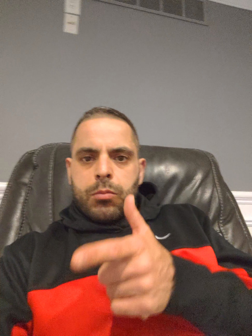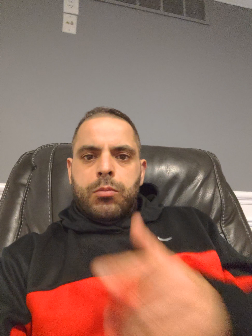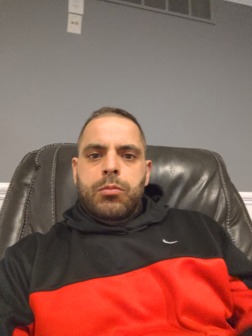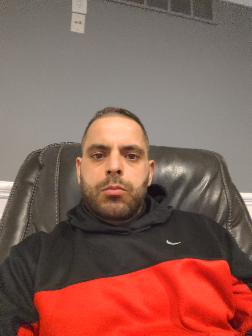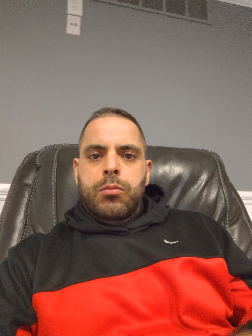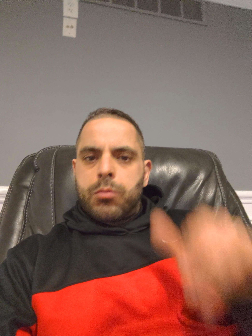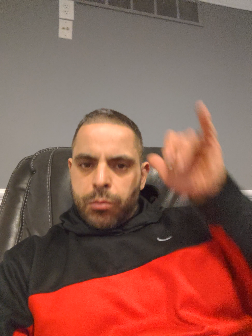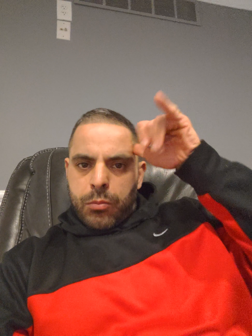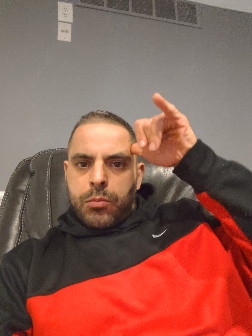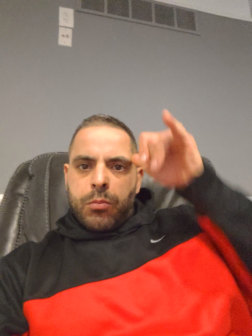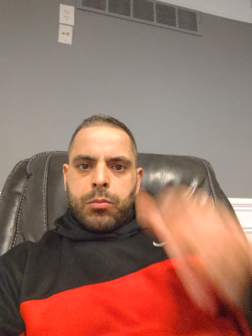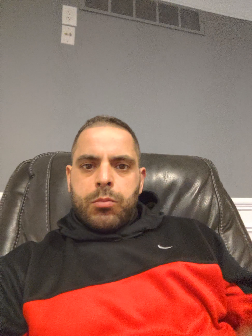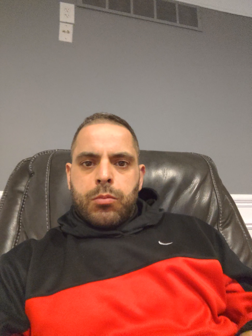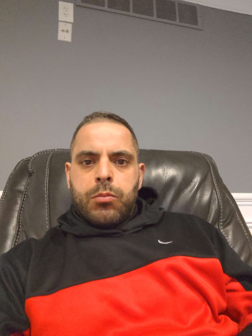cow